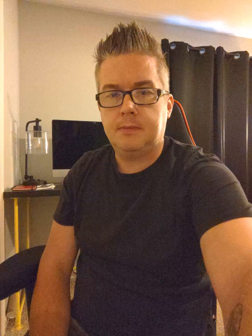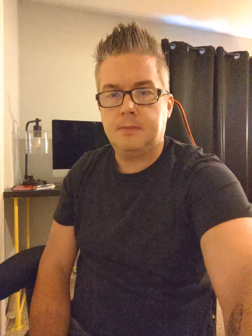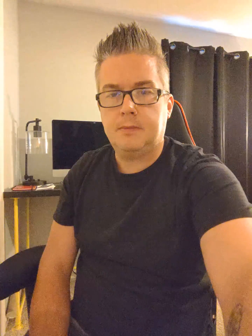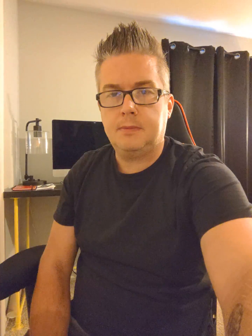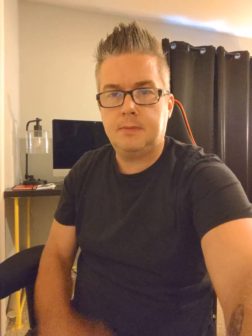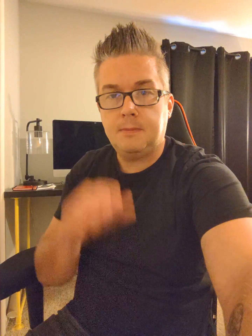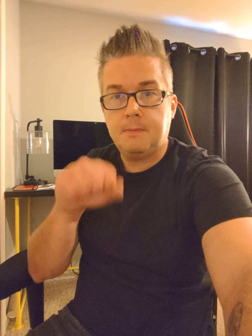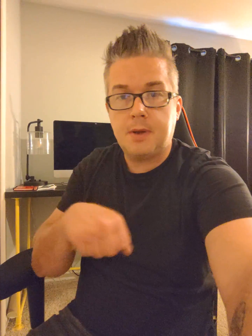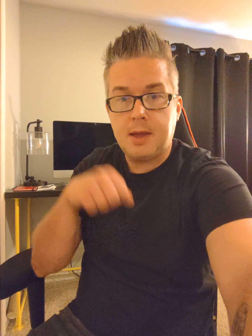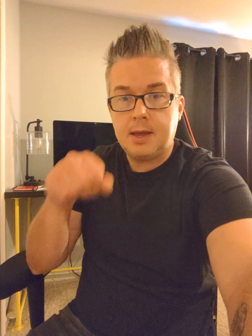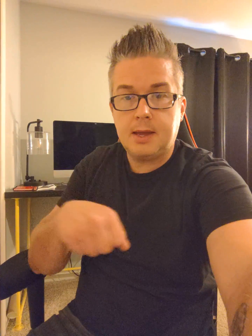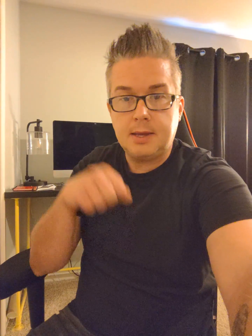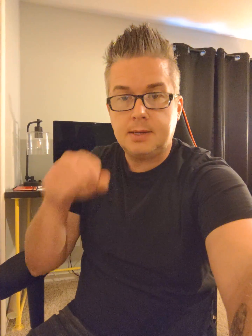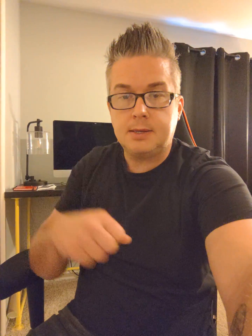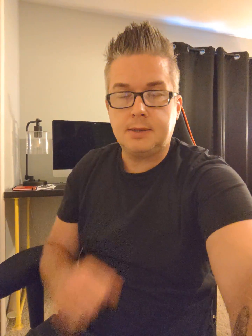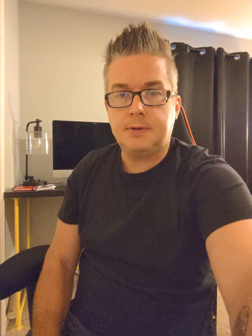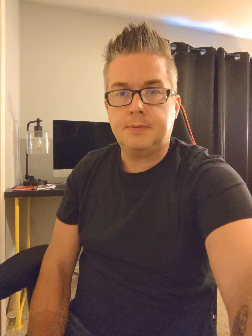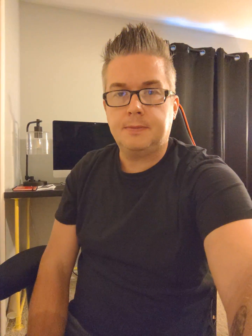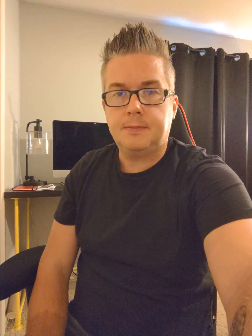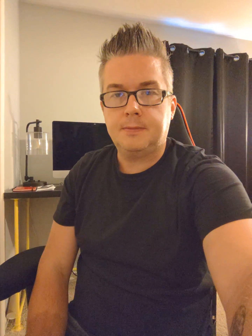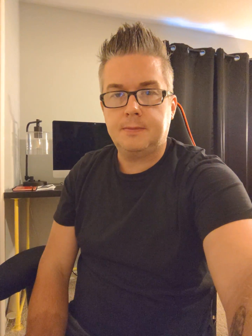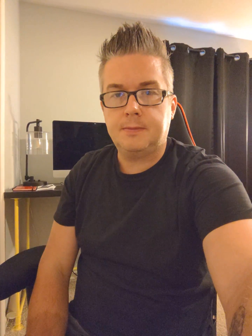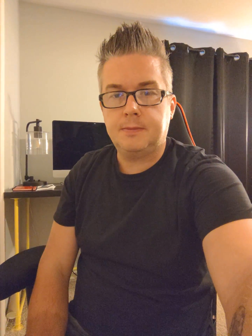bicycle